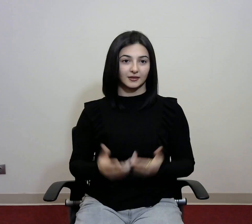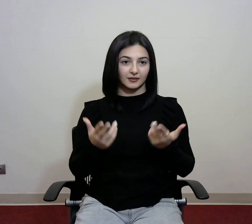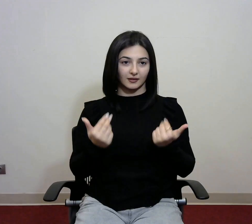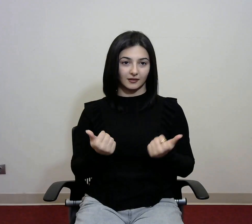bəli